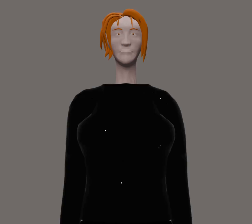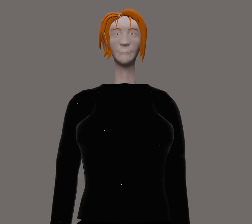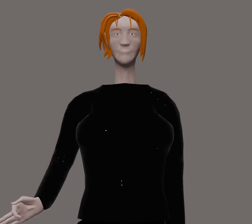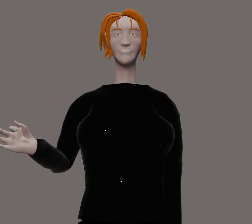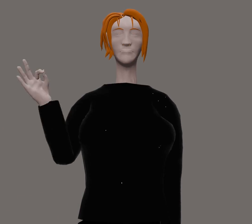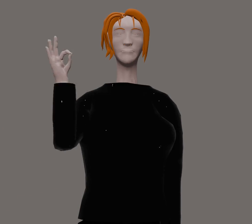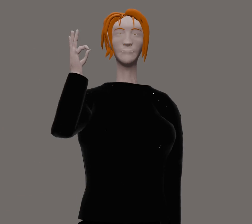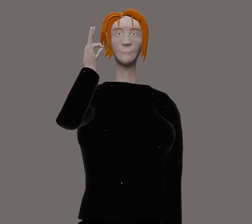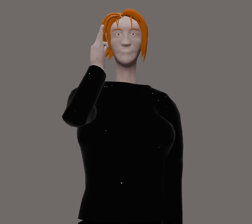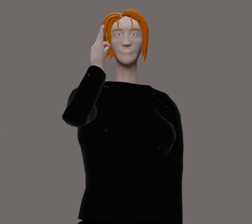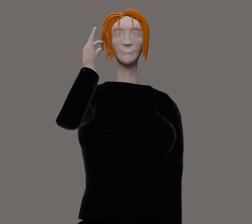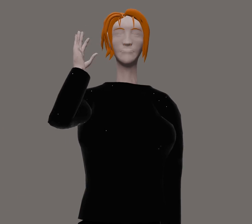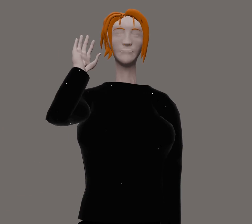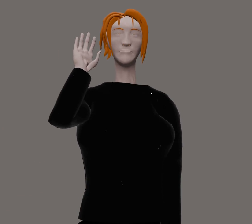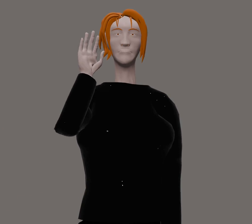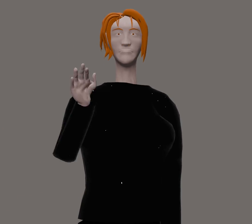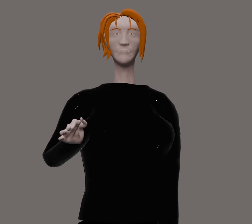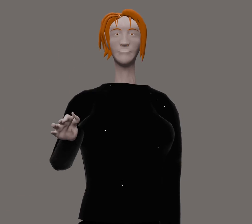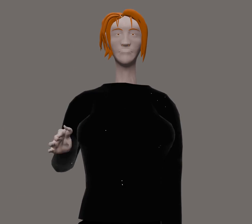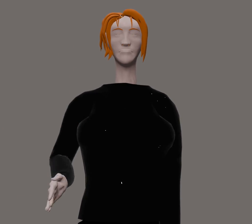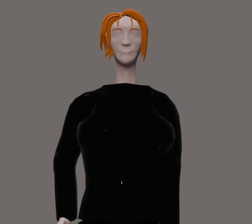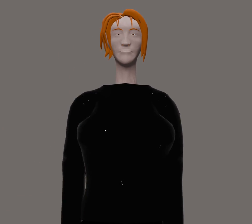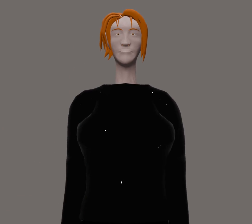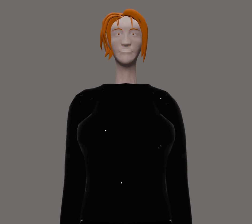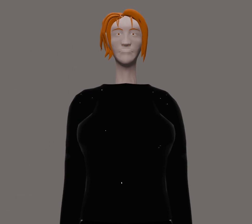Bee